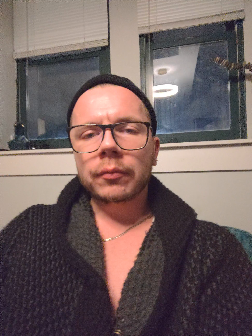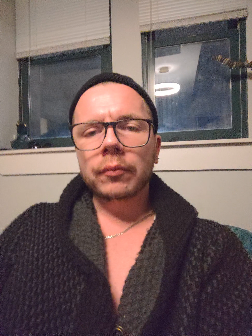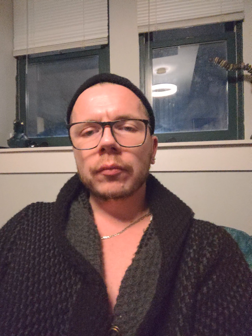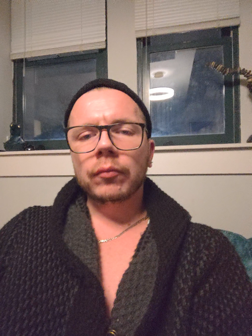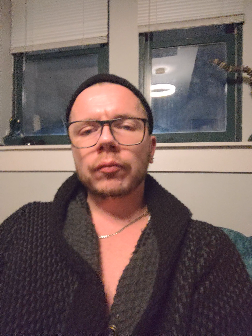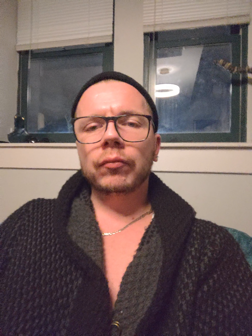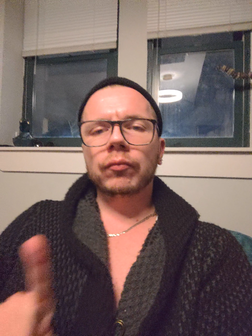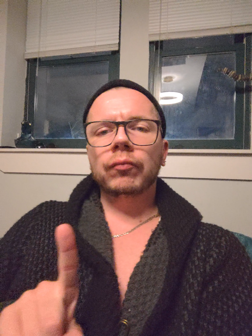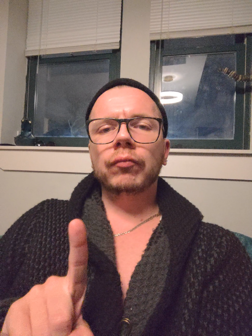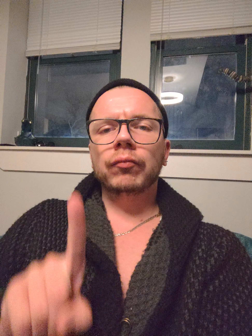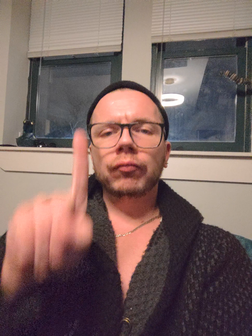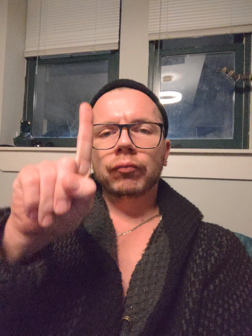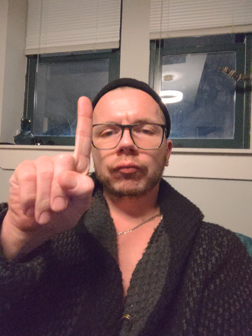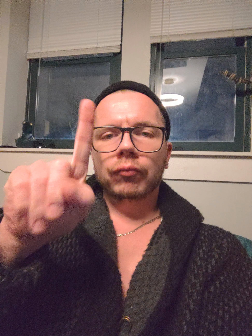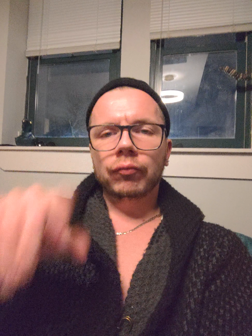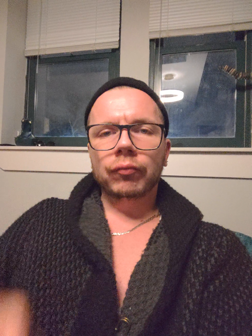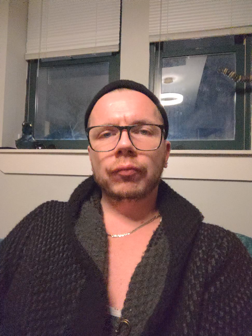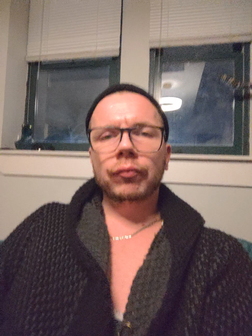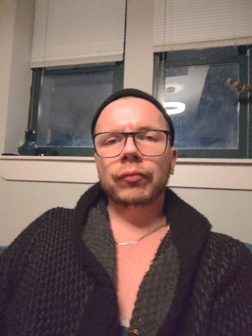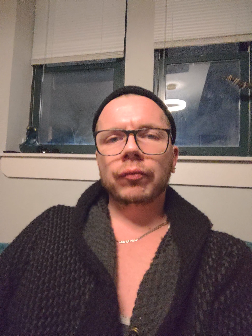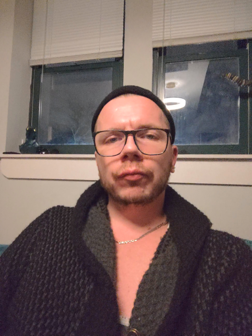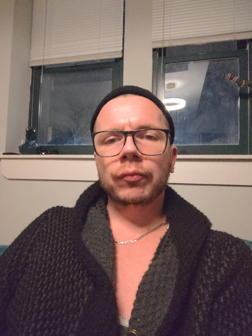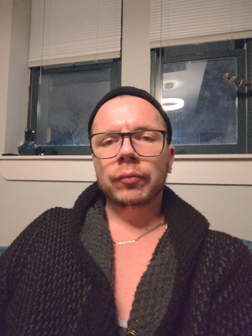up